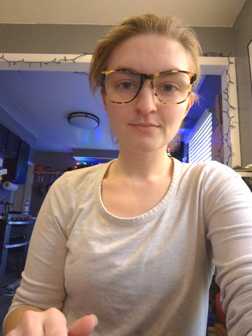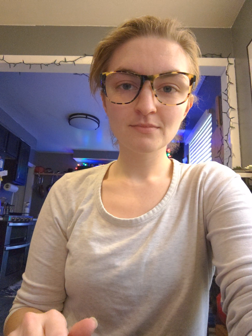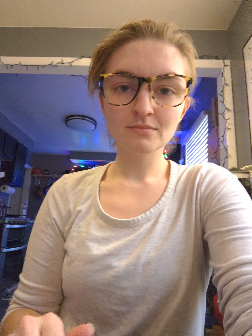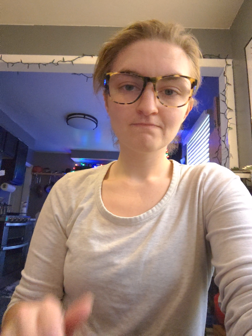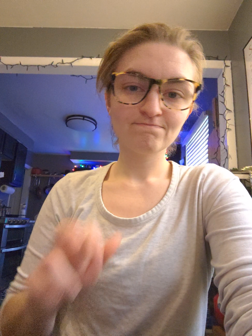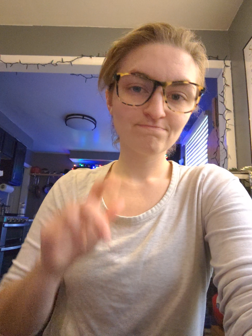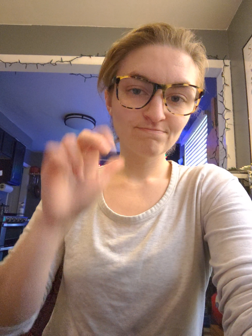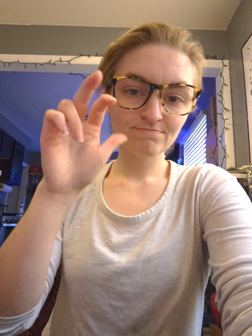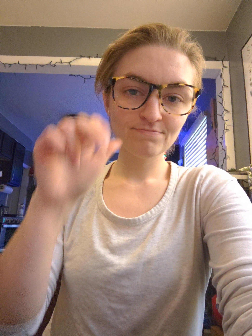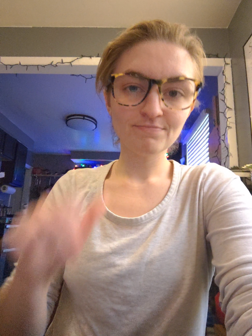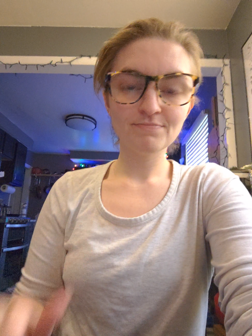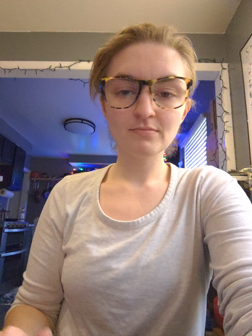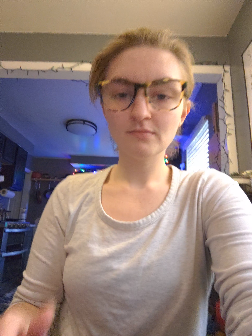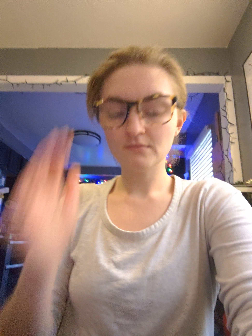stairs